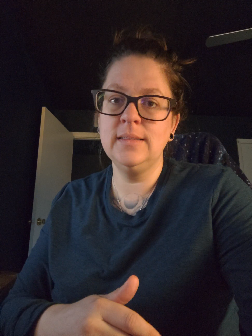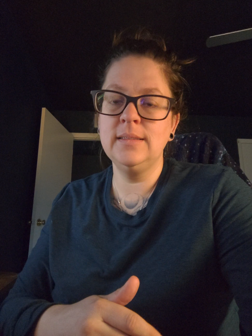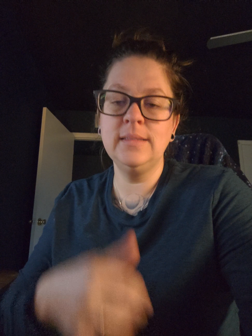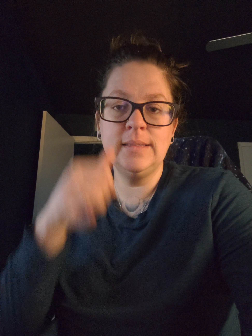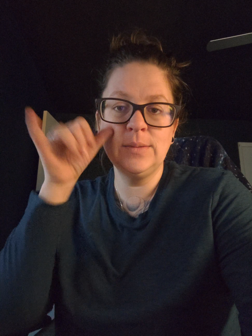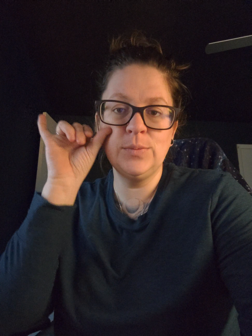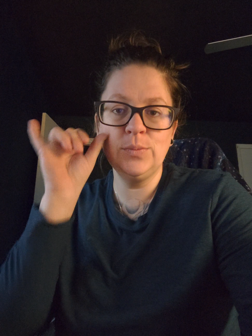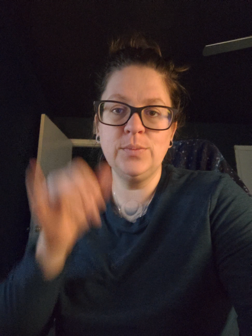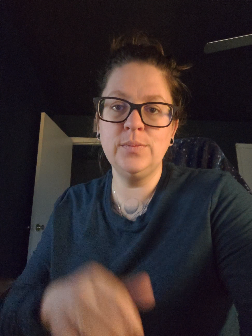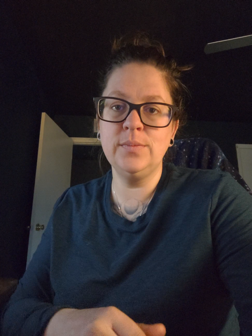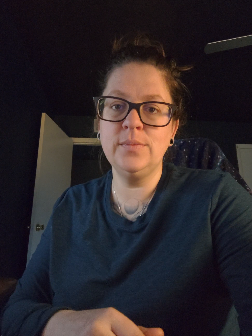cow